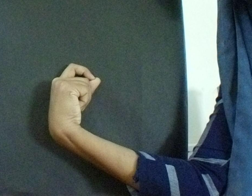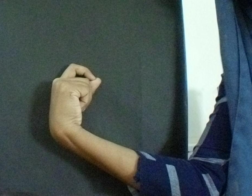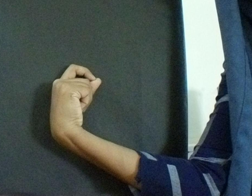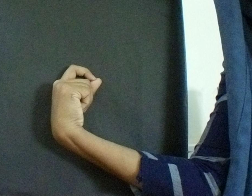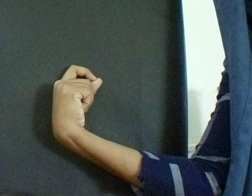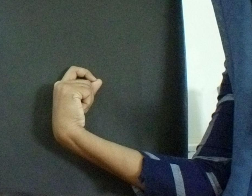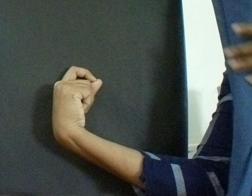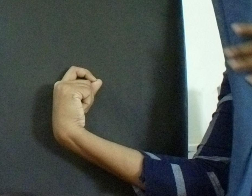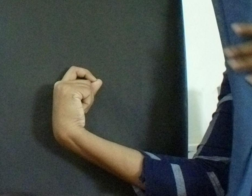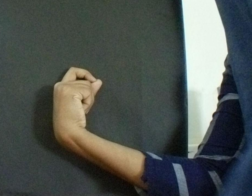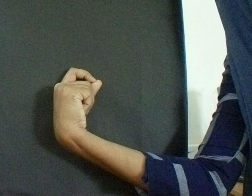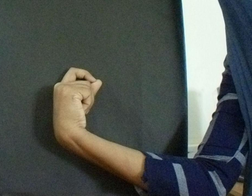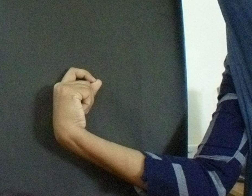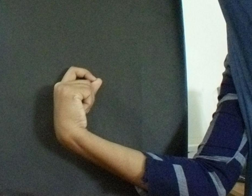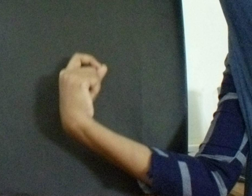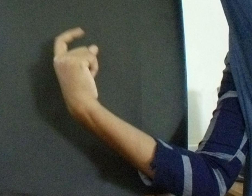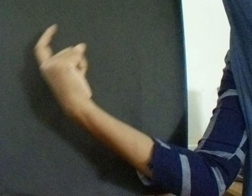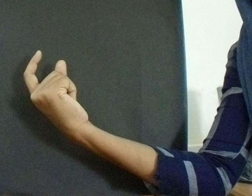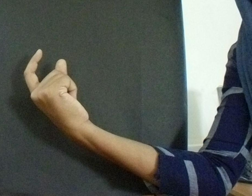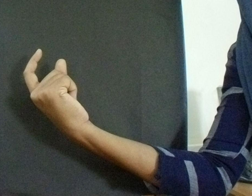thief